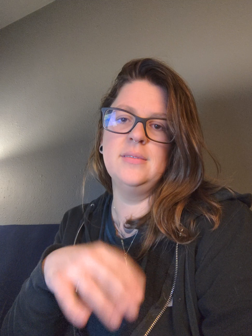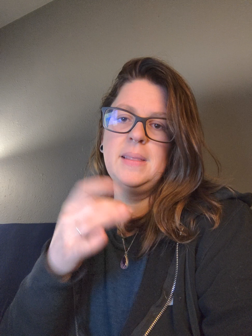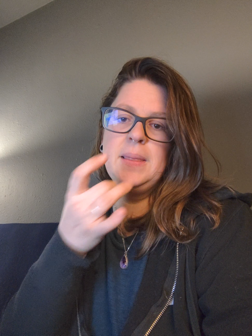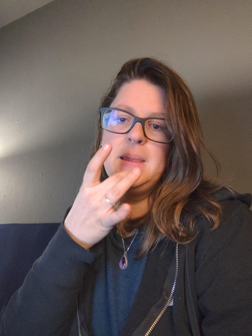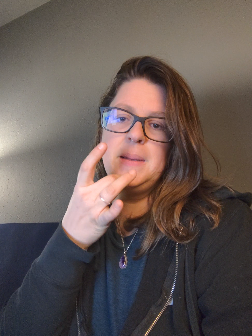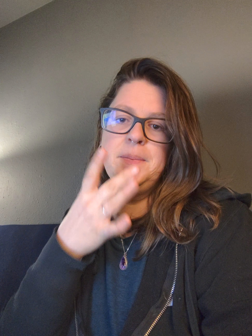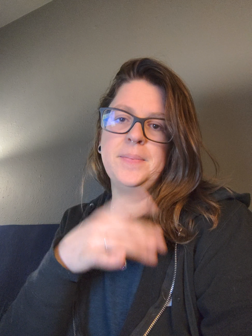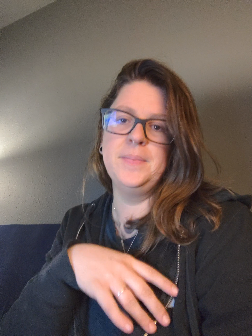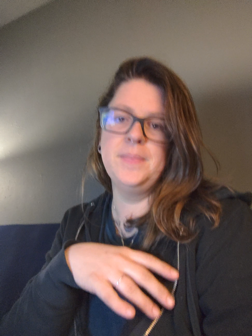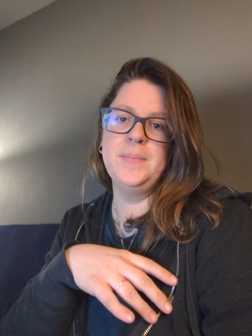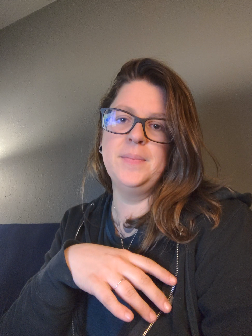lamp